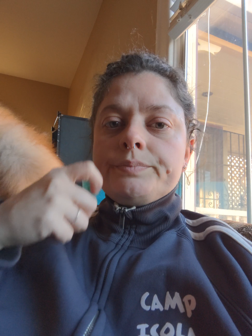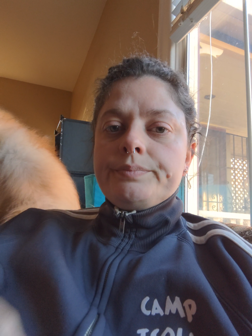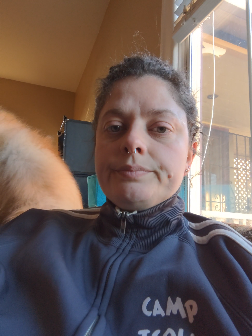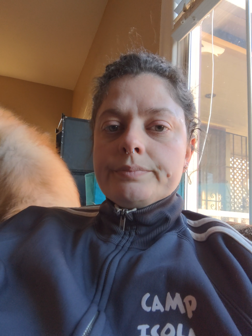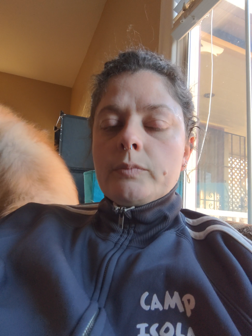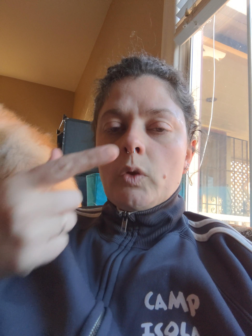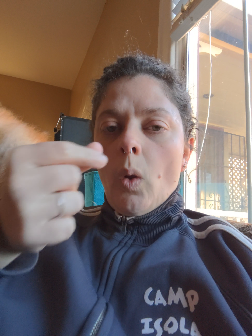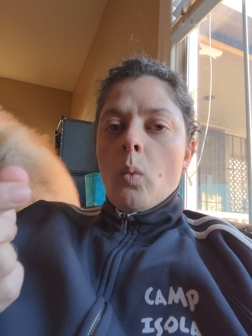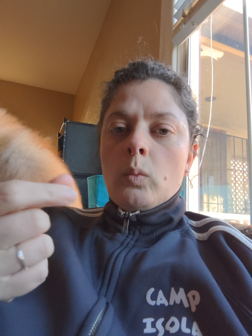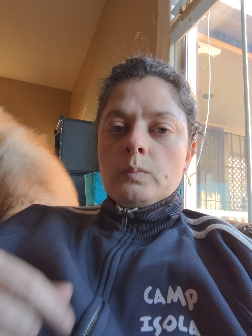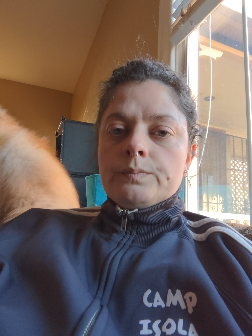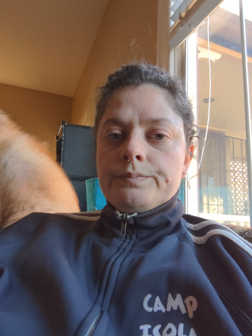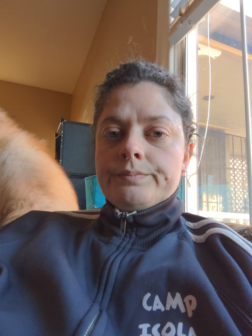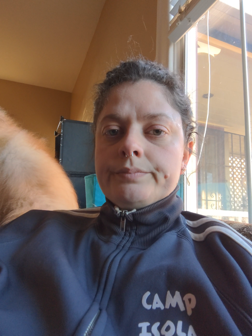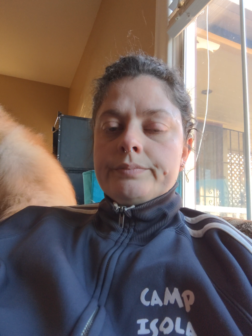go